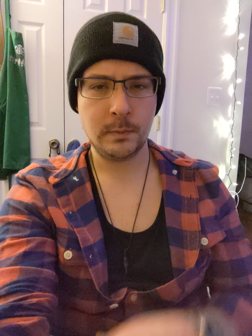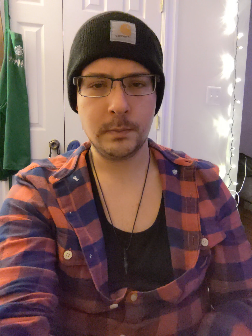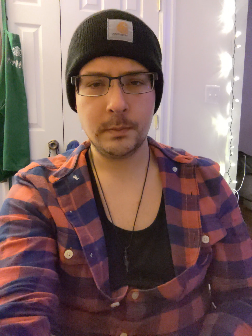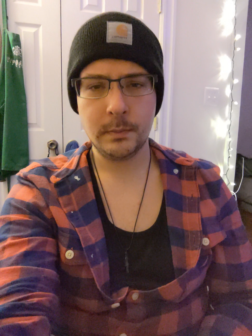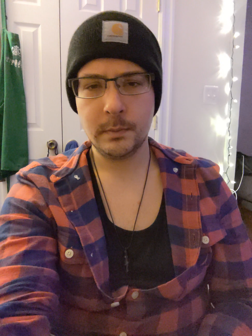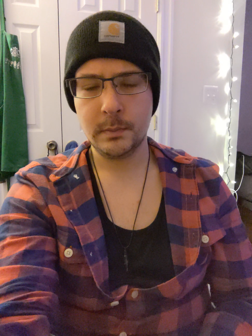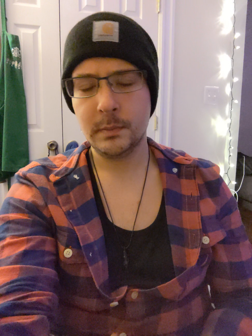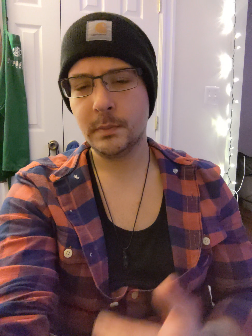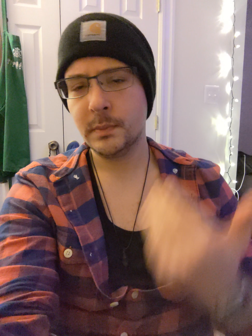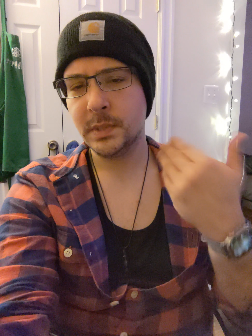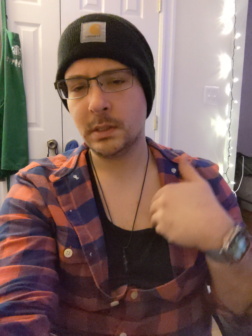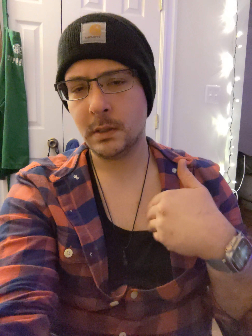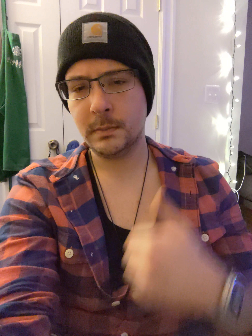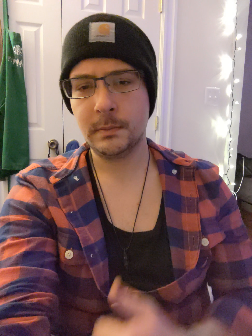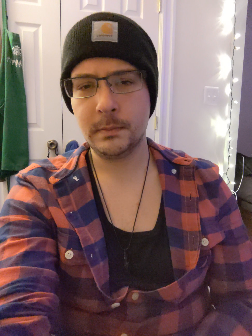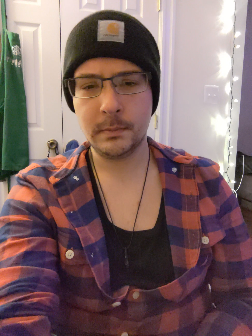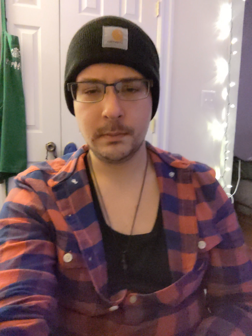beside